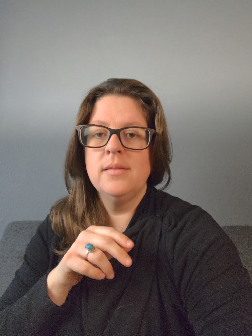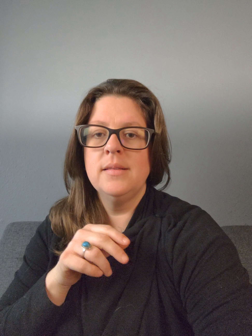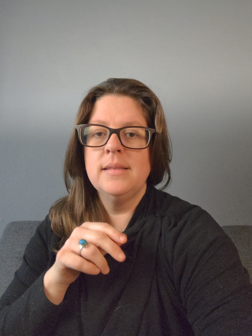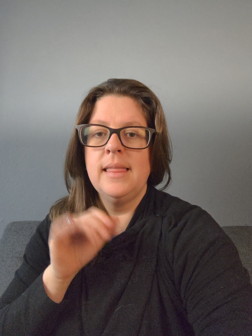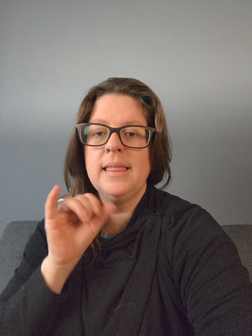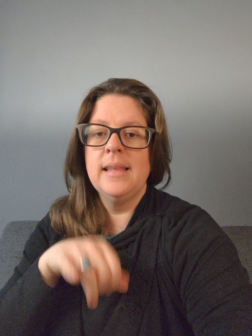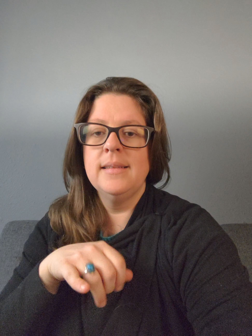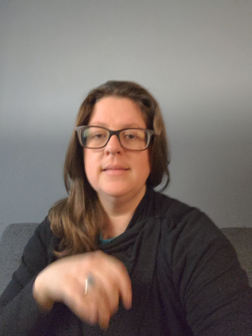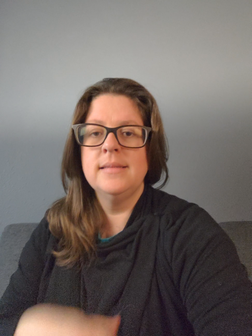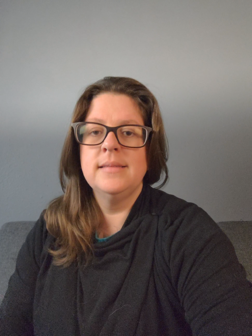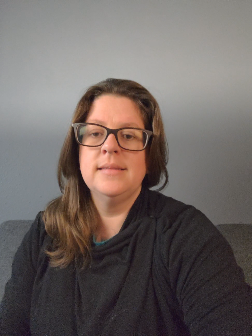that